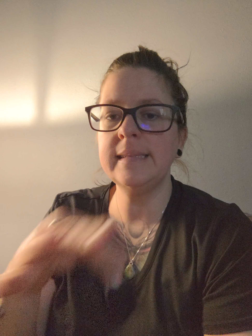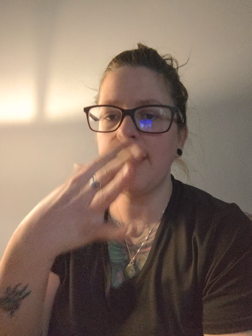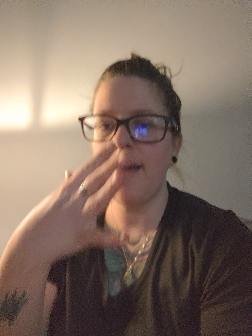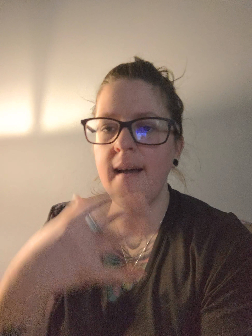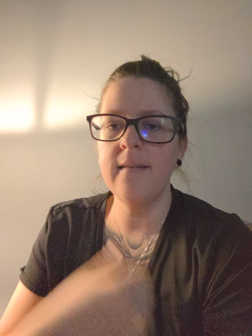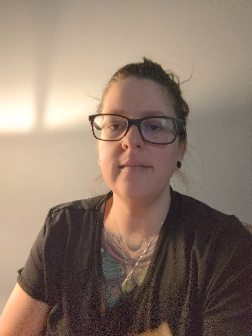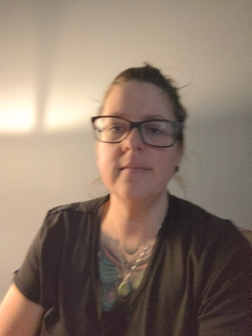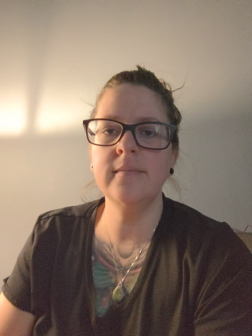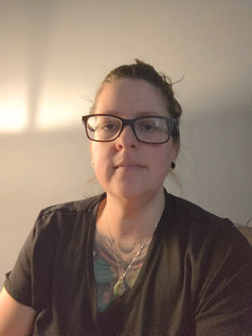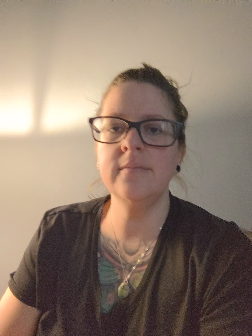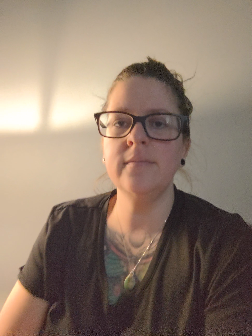snack